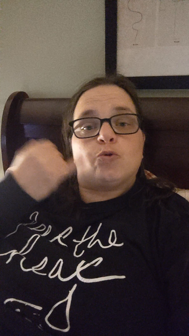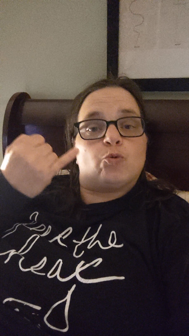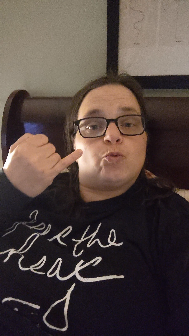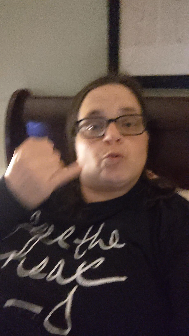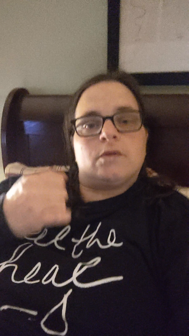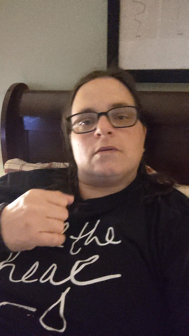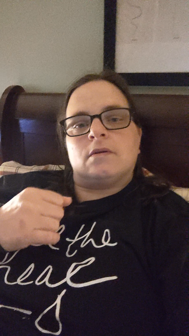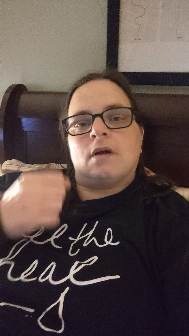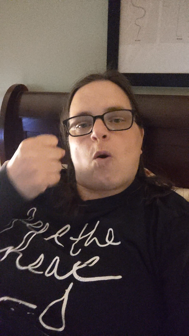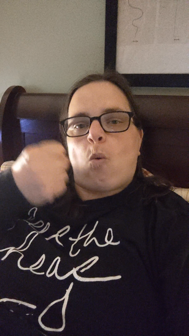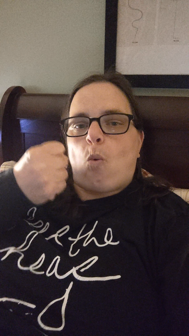hold